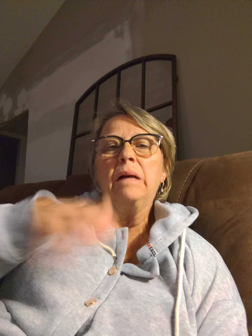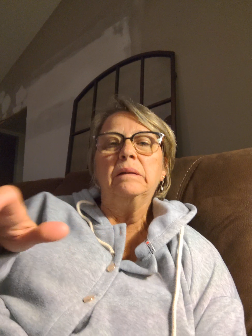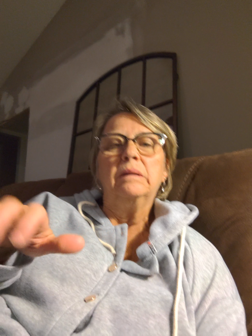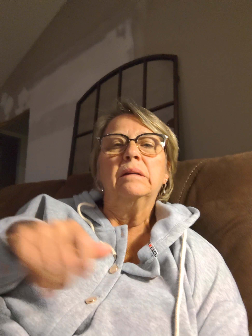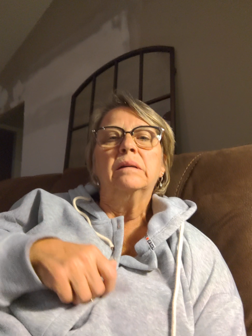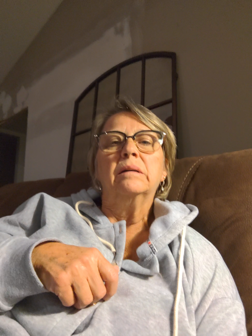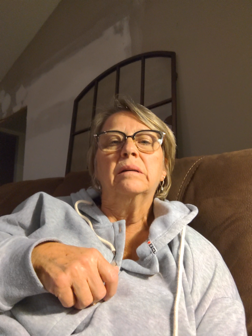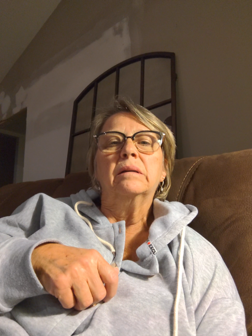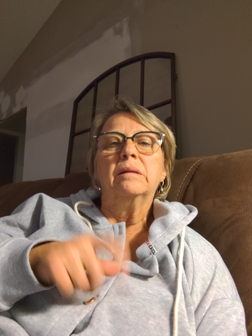hot